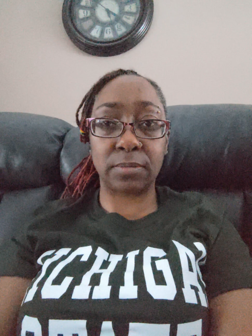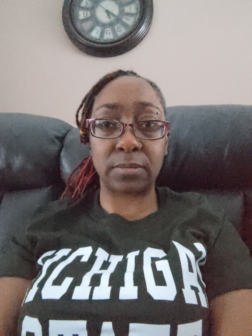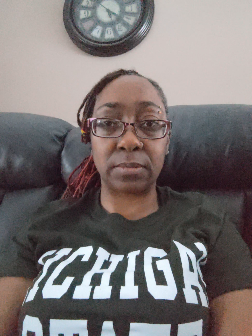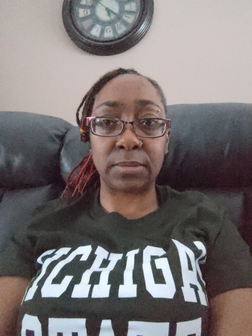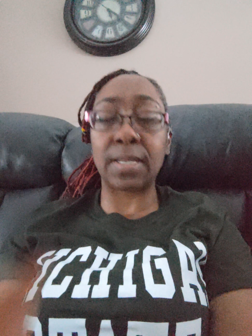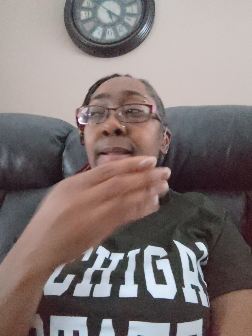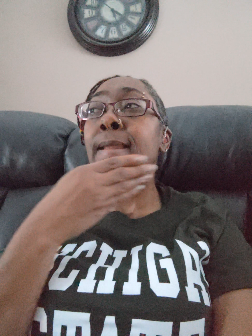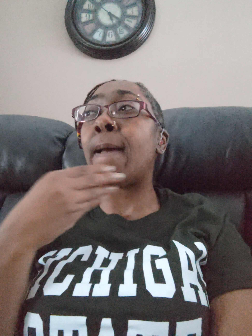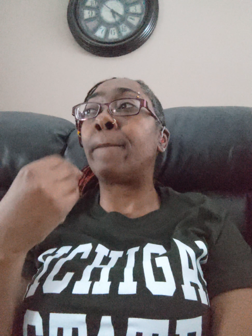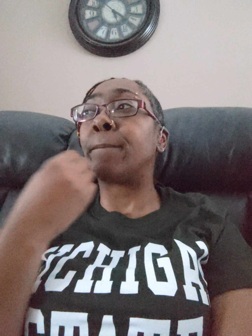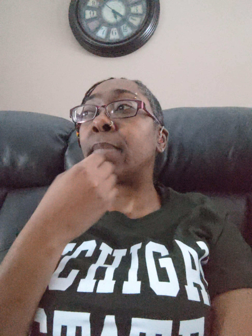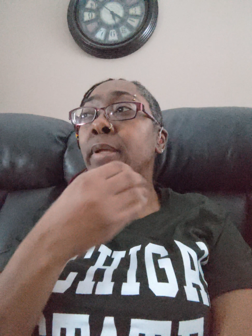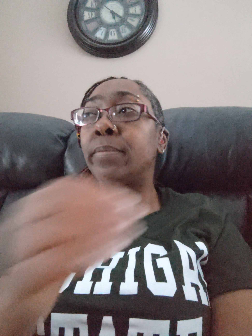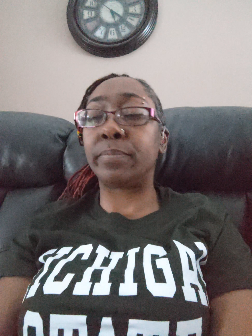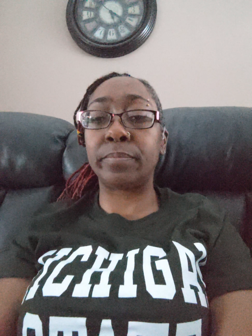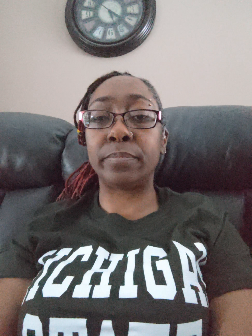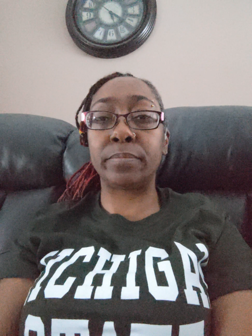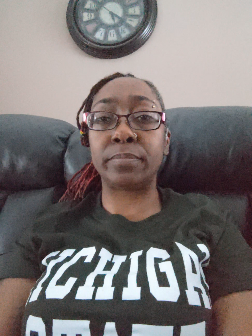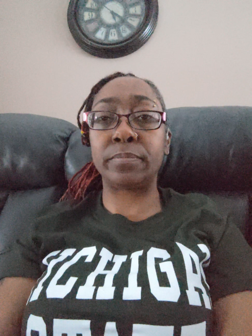napkin